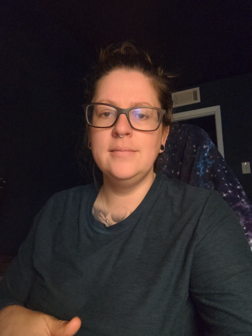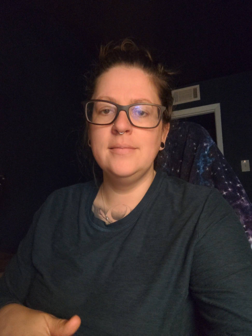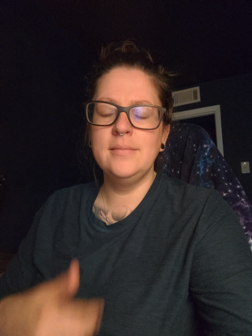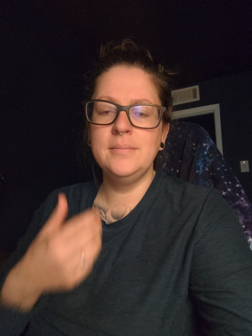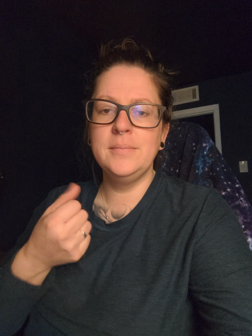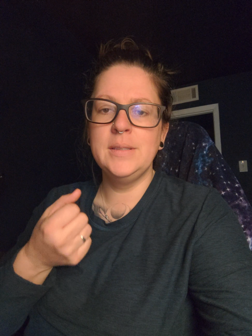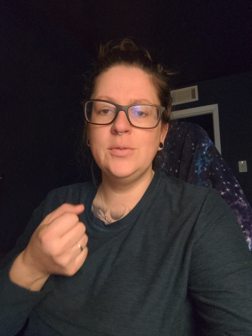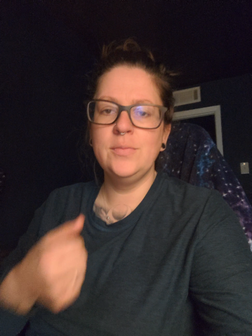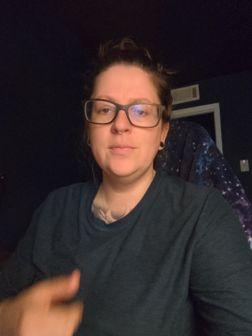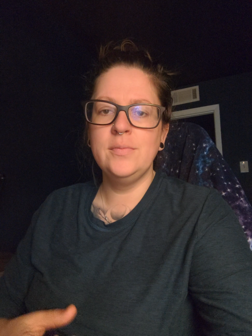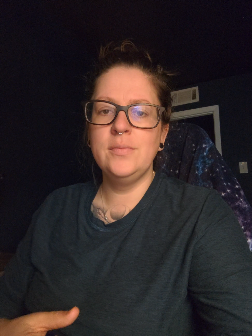milk